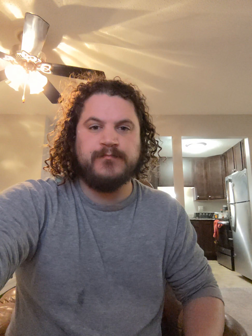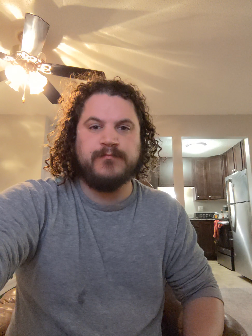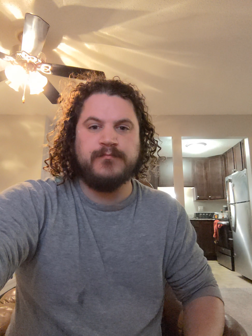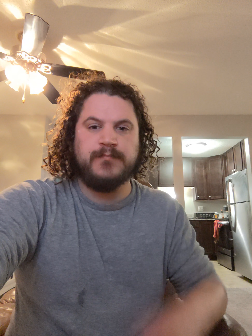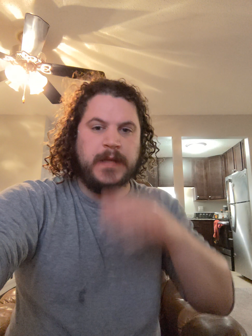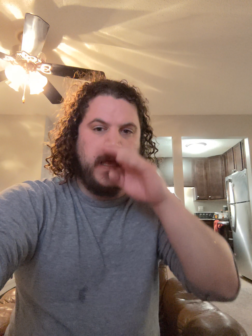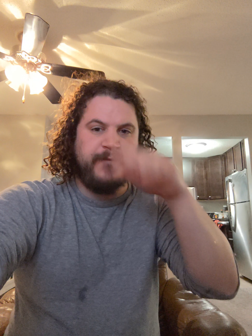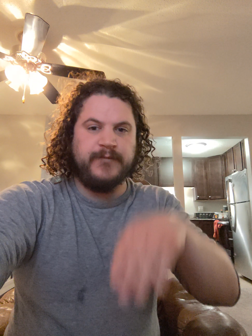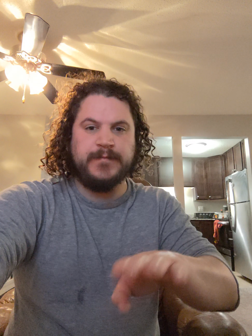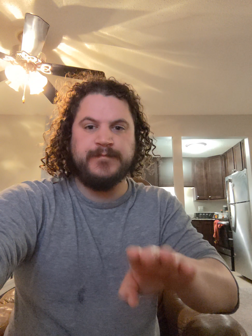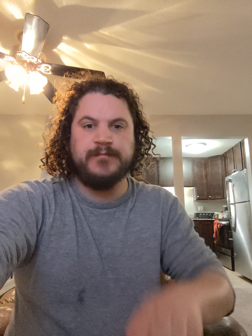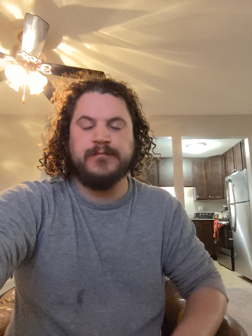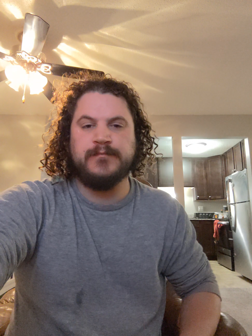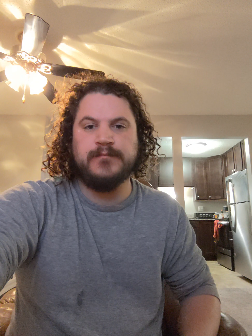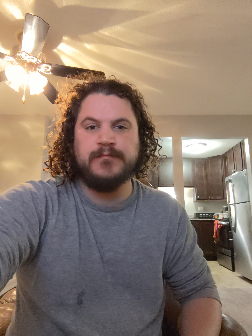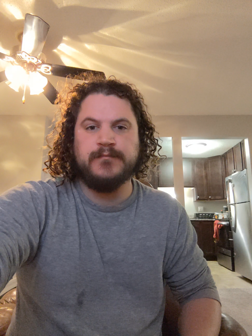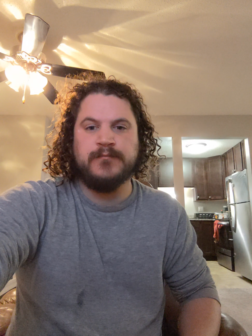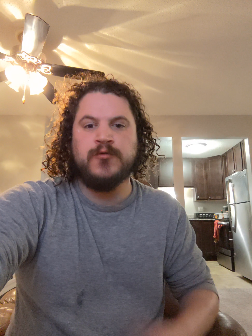elephant